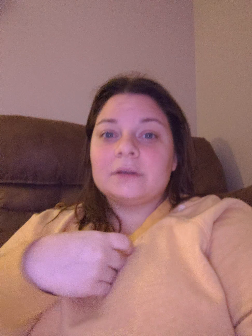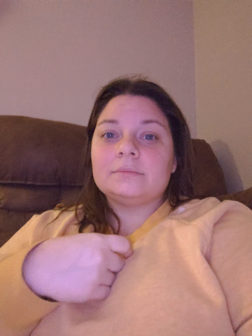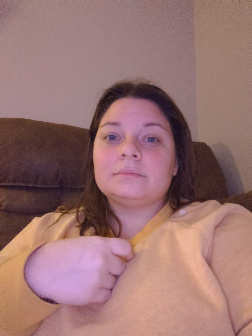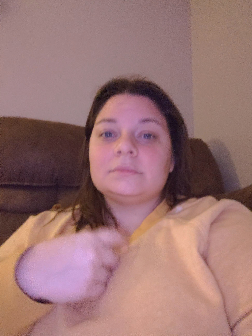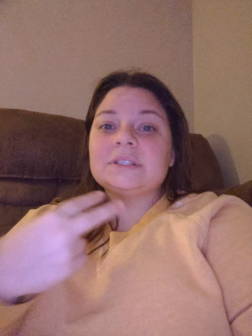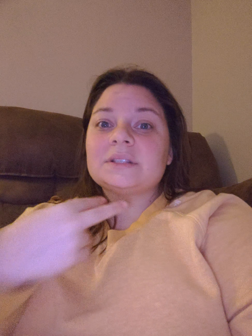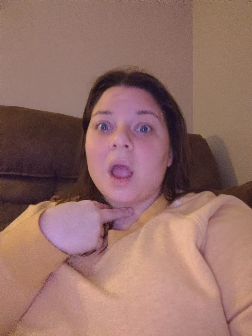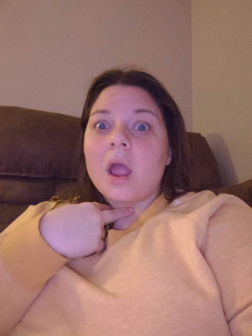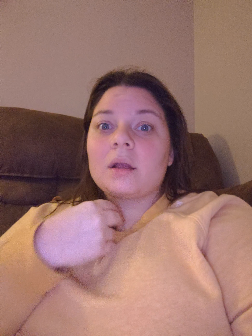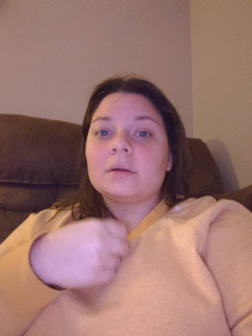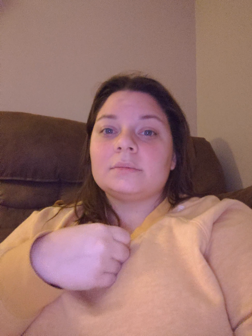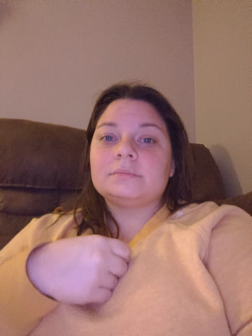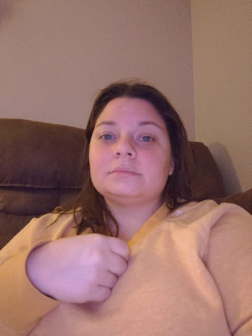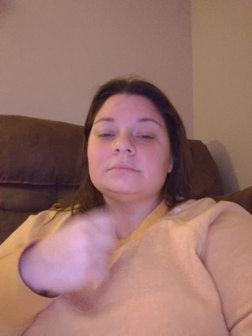stuck